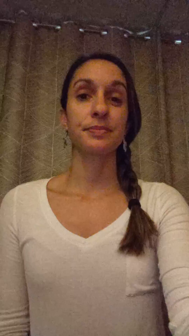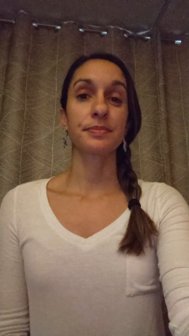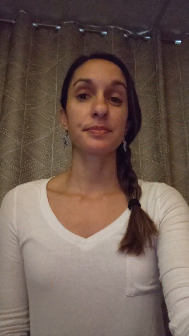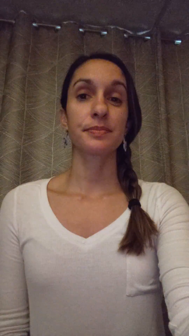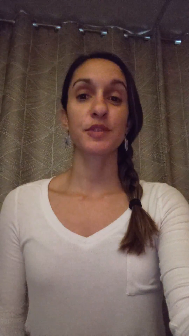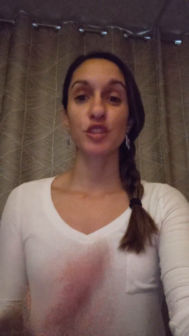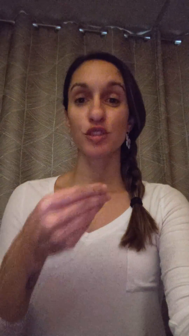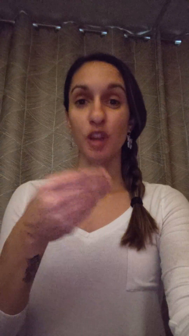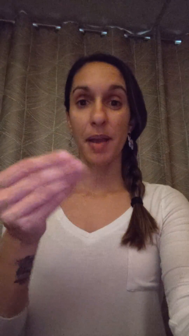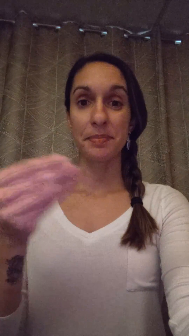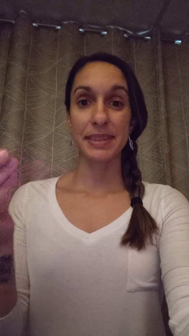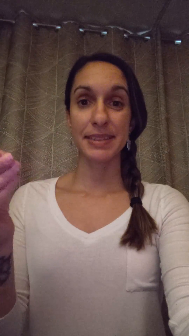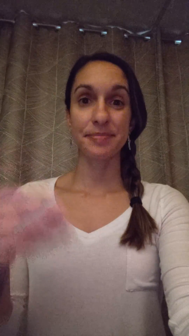shopping